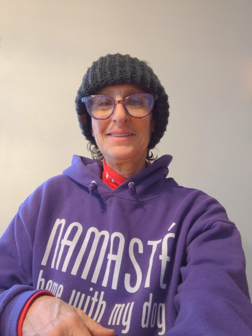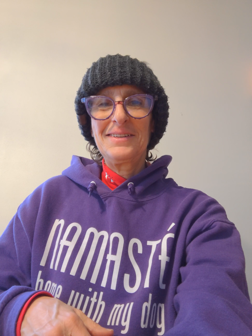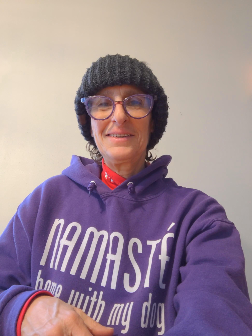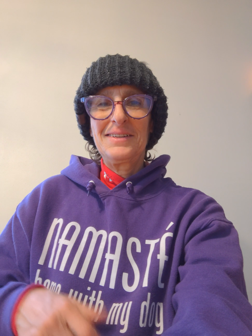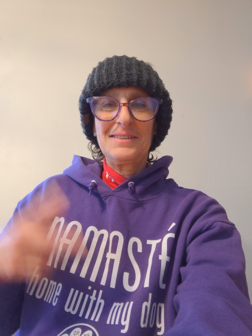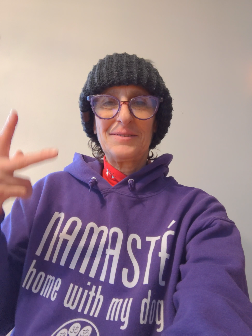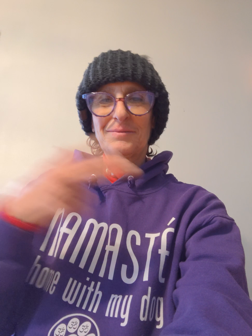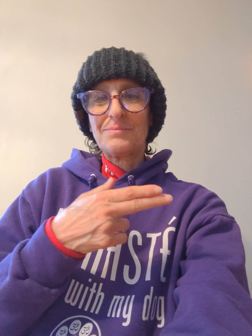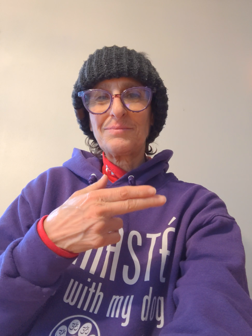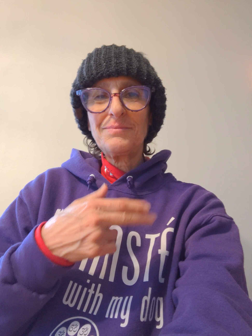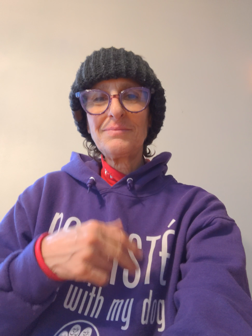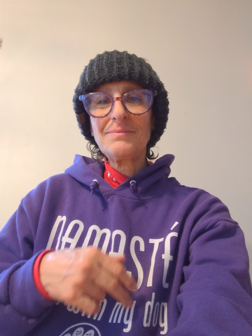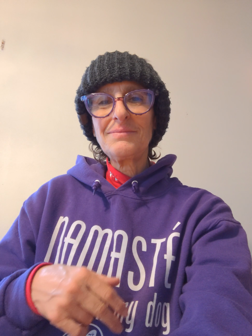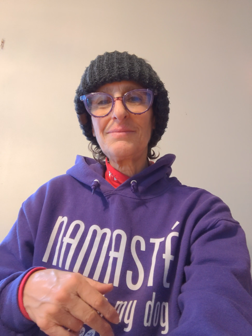cut